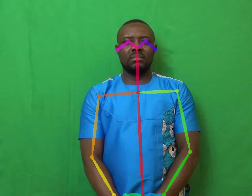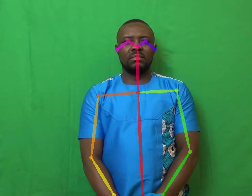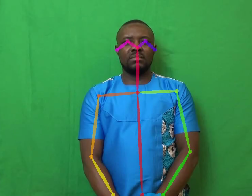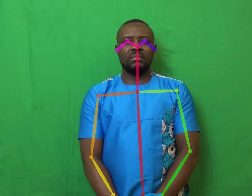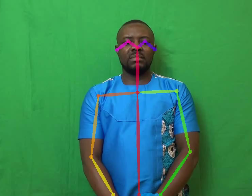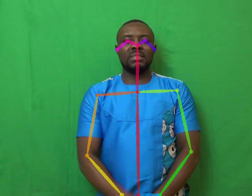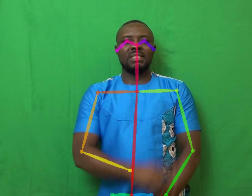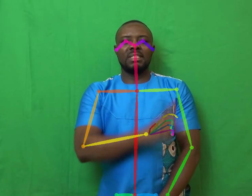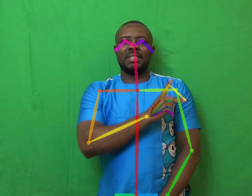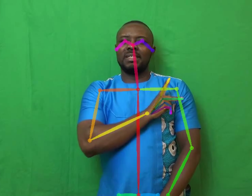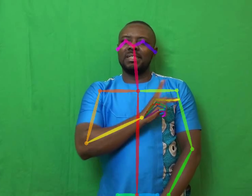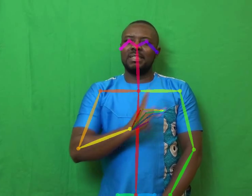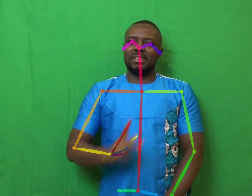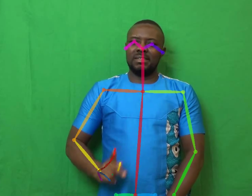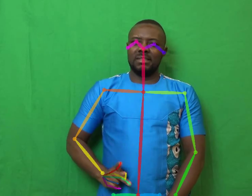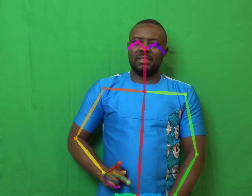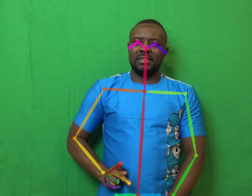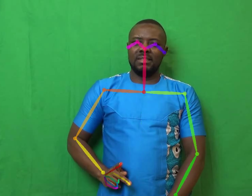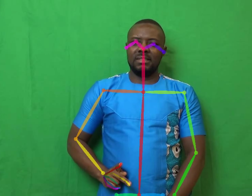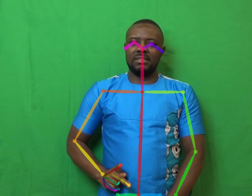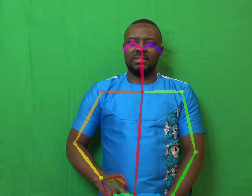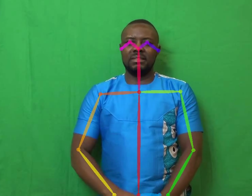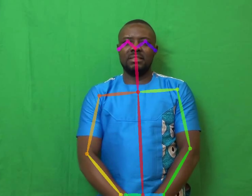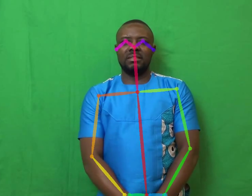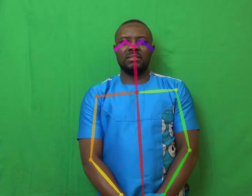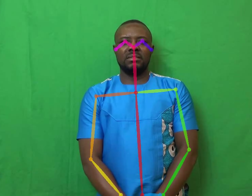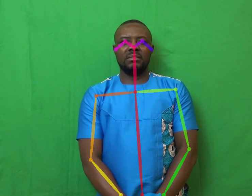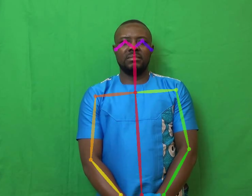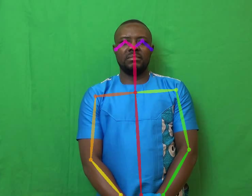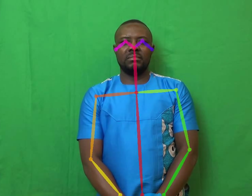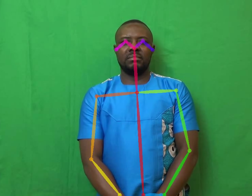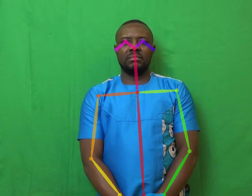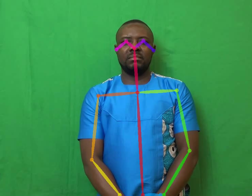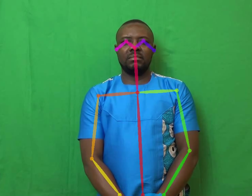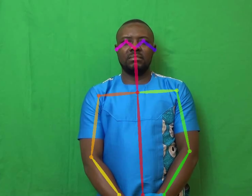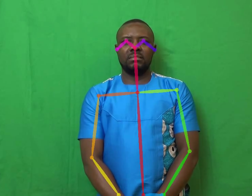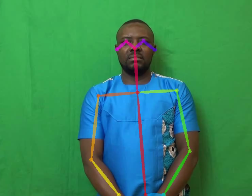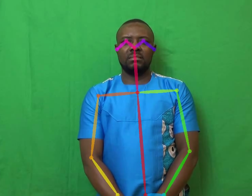king